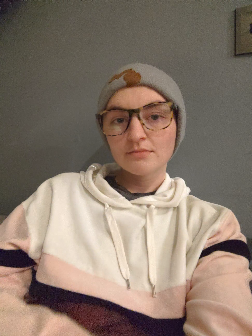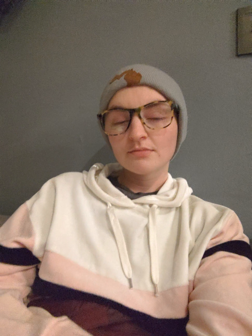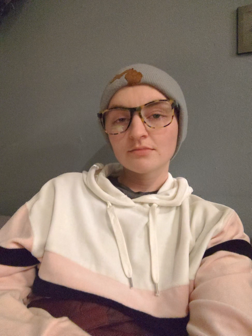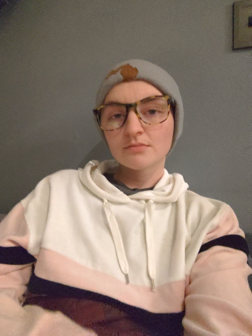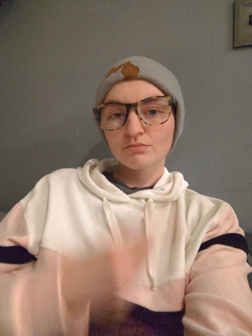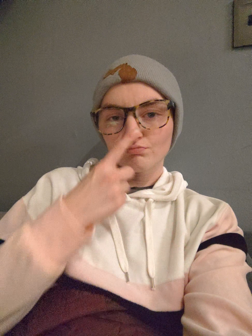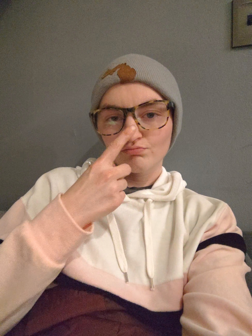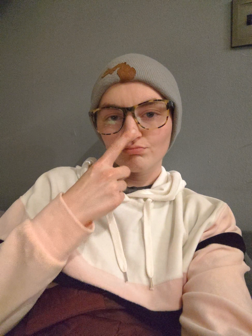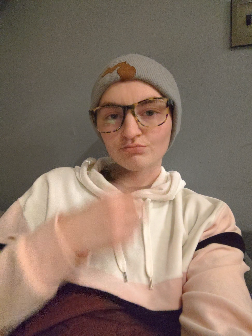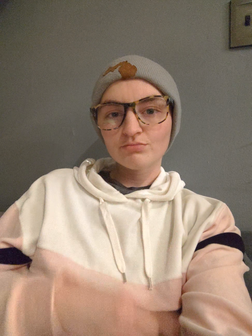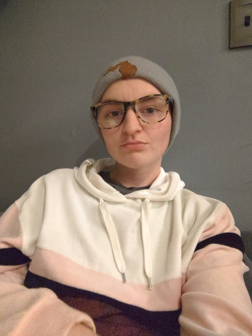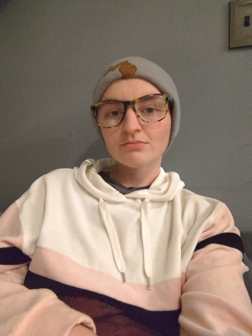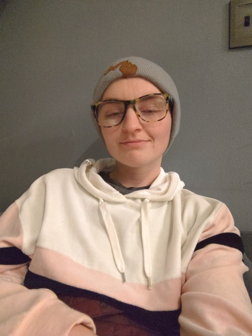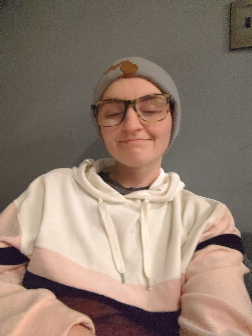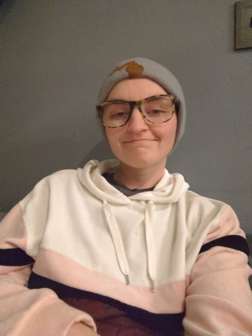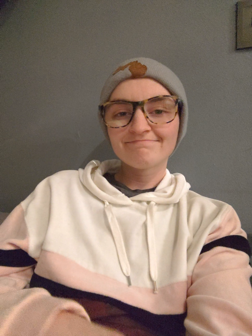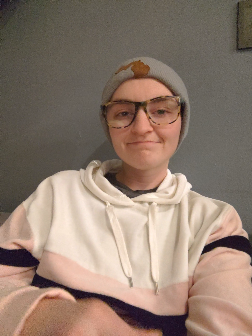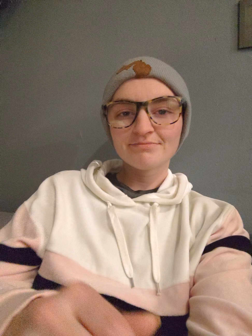noisy